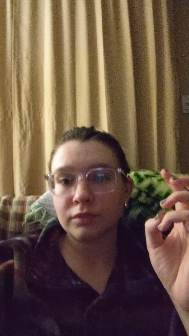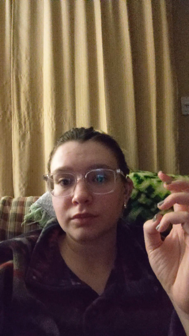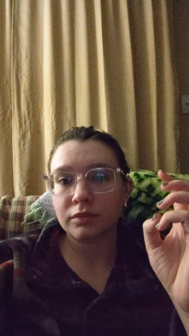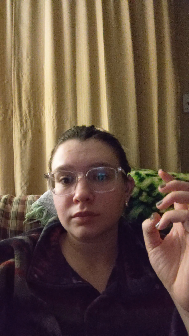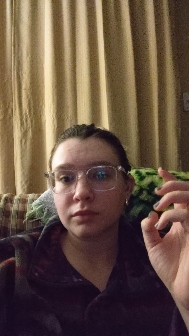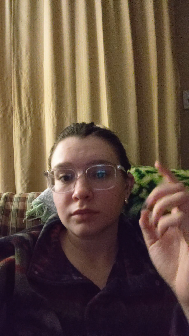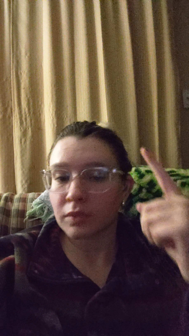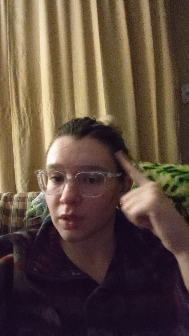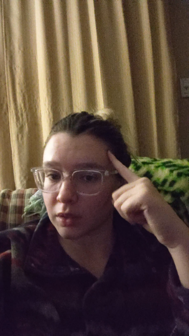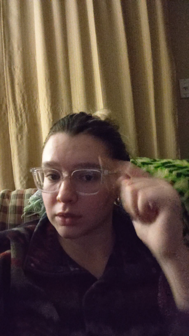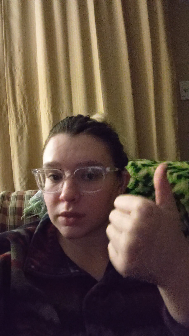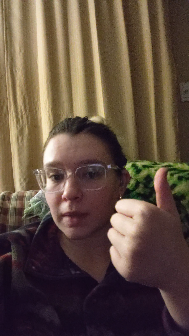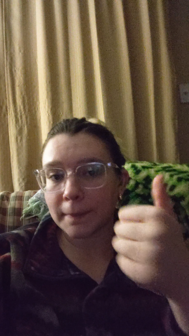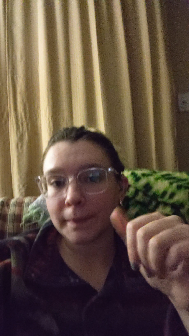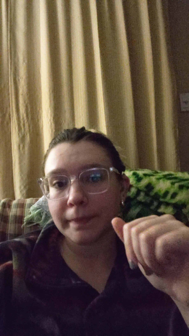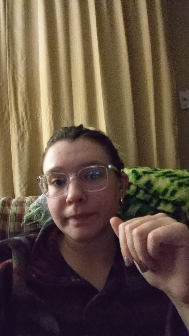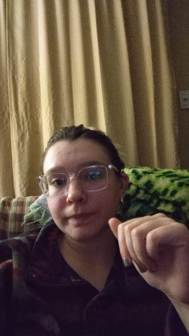dime